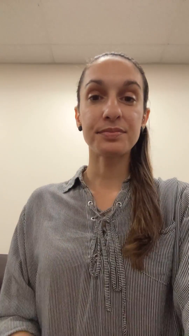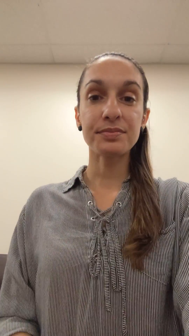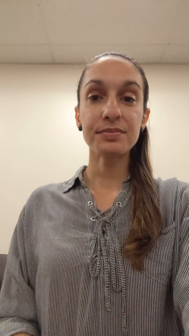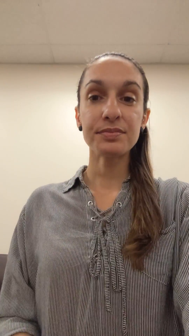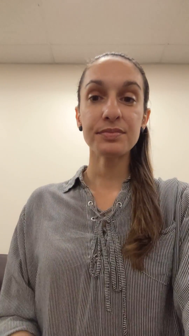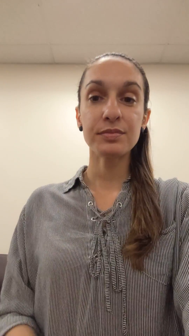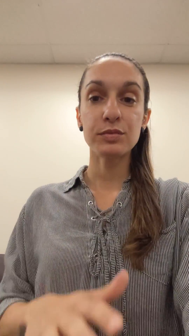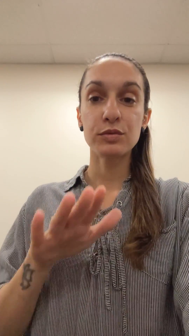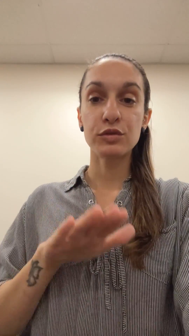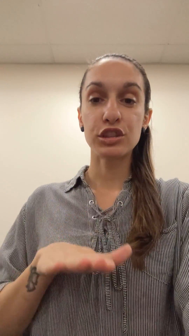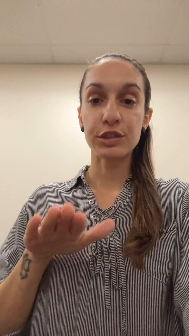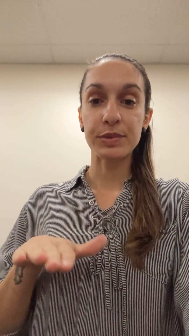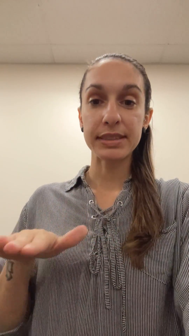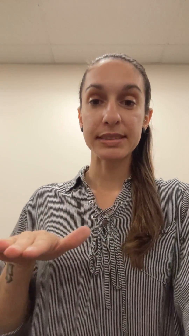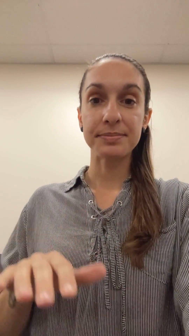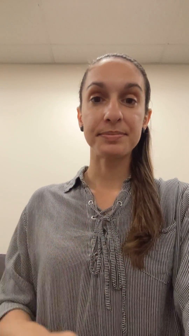children